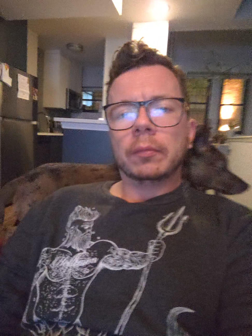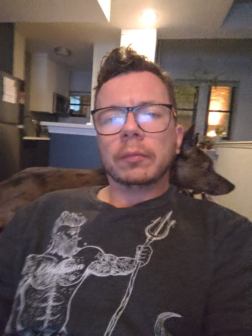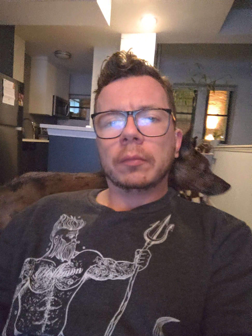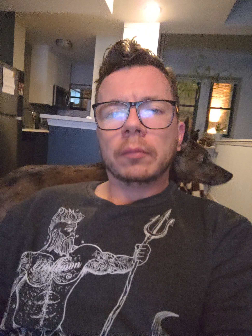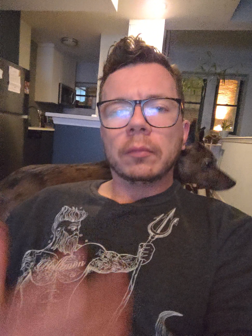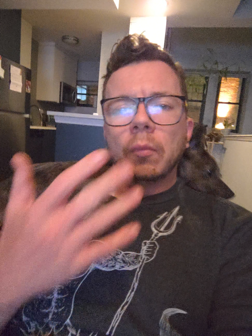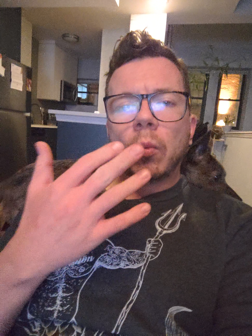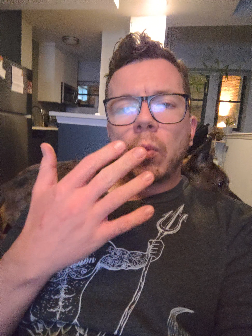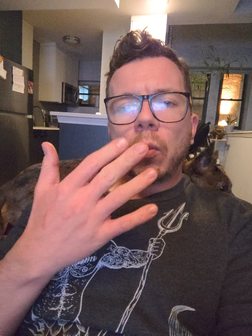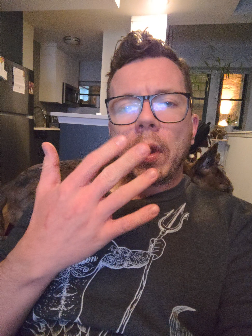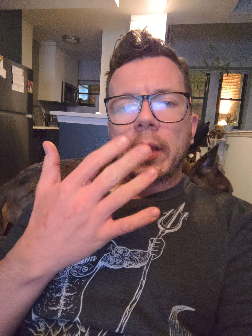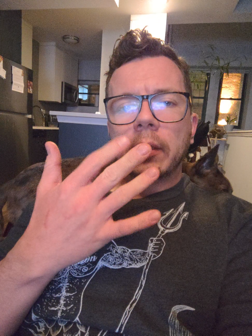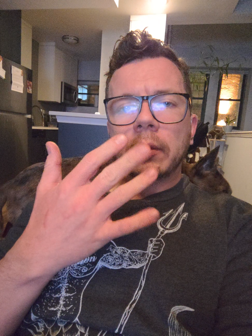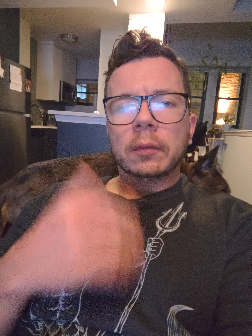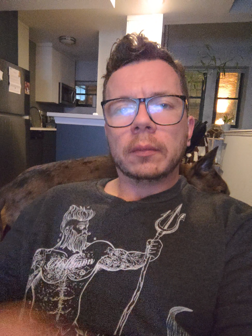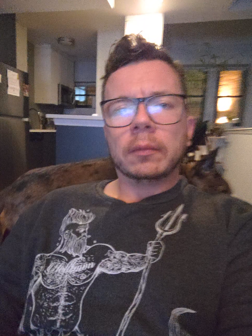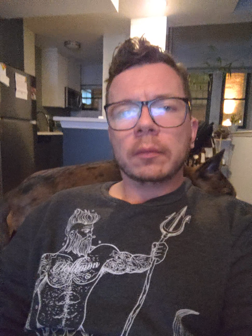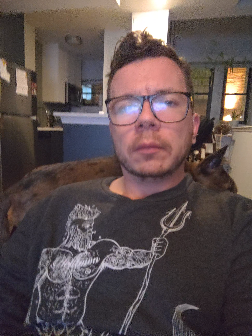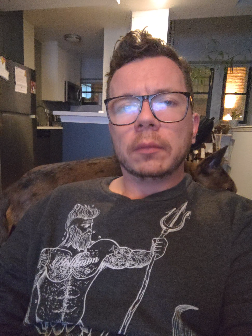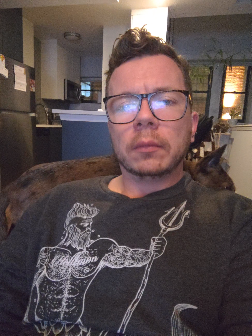wait